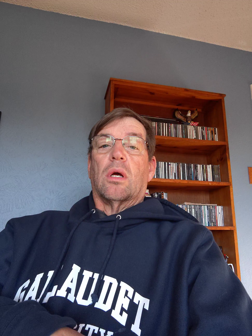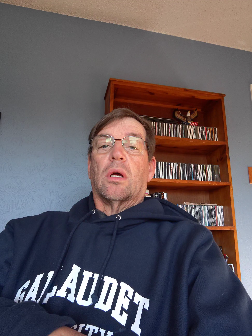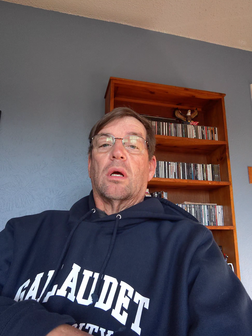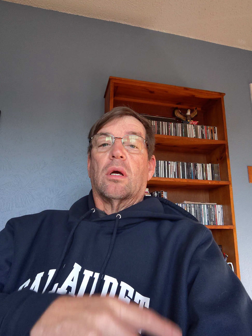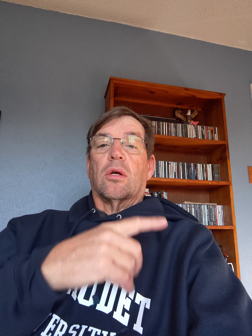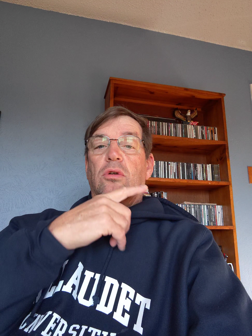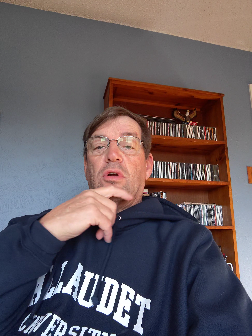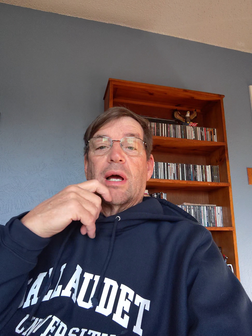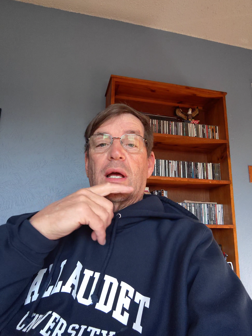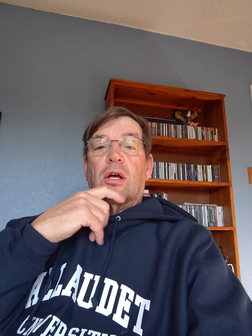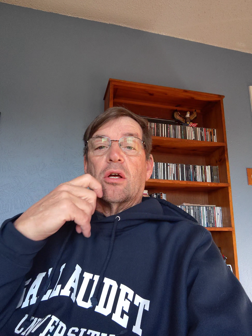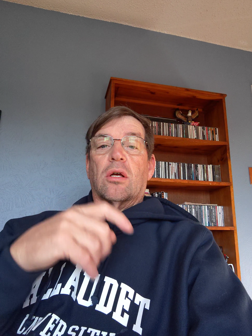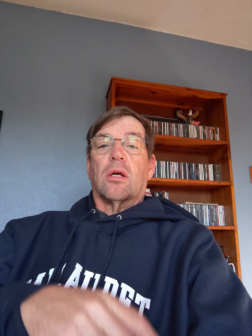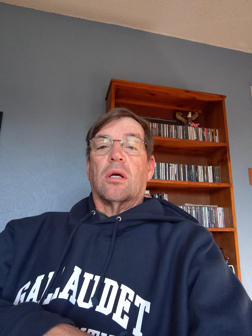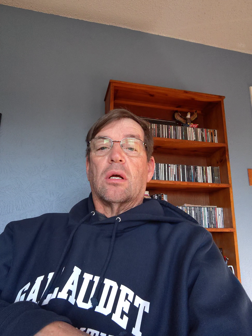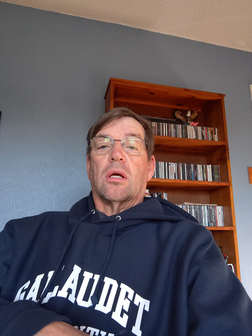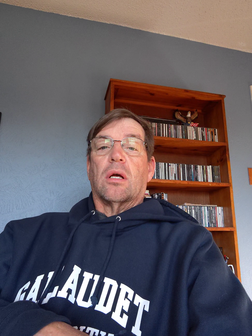dryer